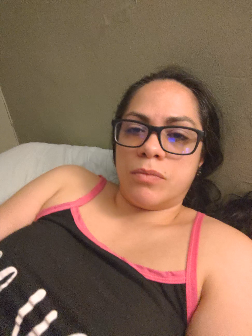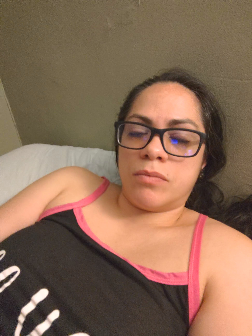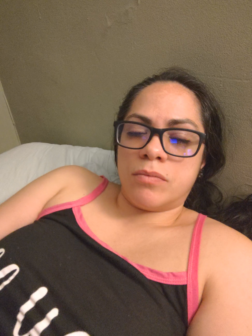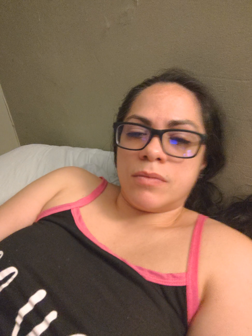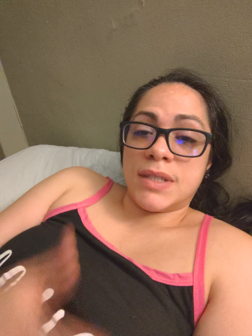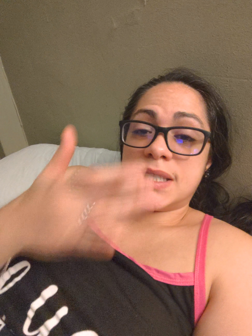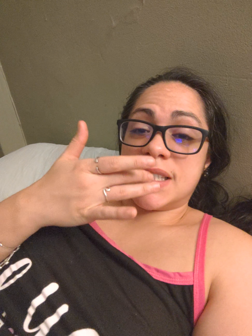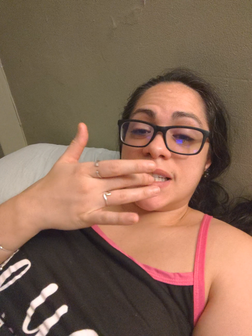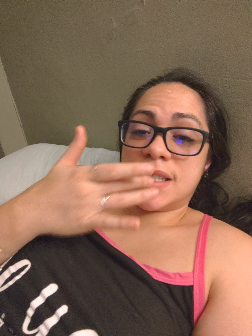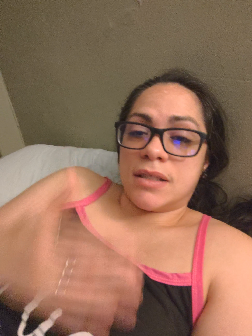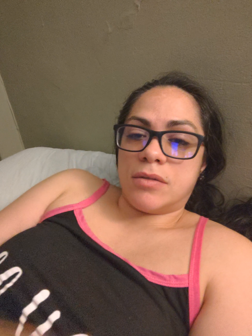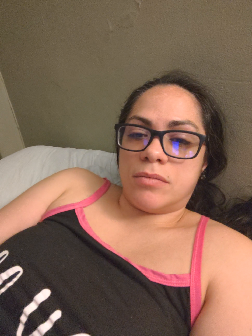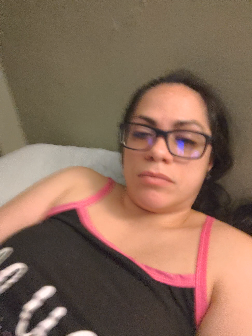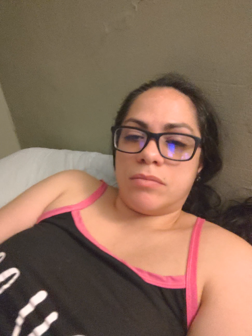taste